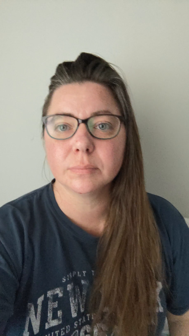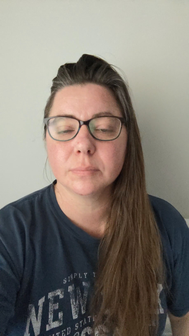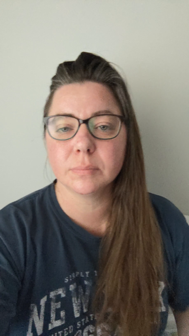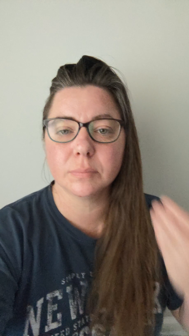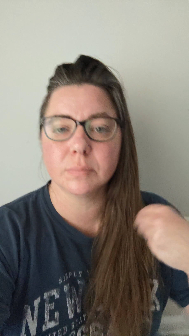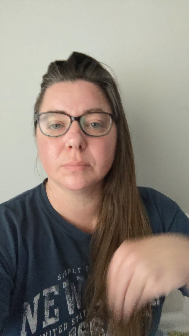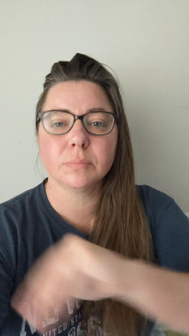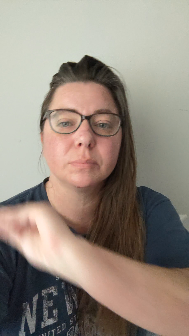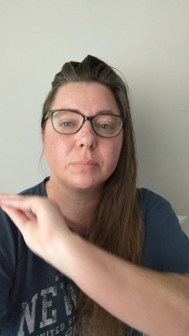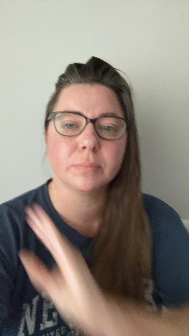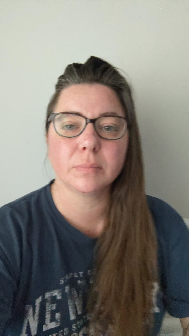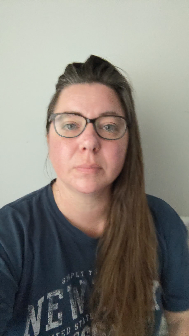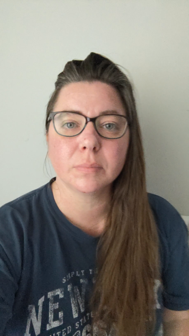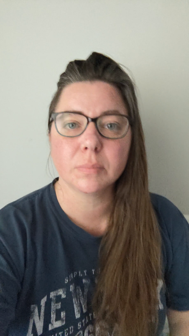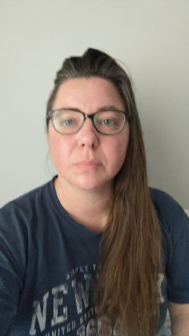scarf